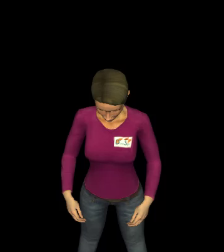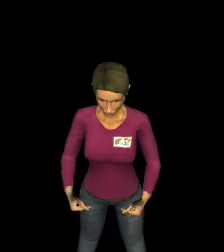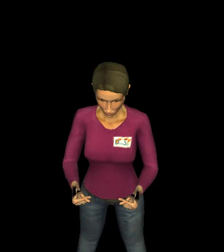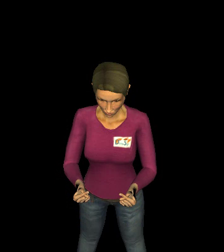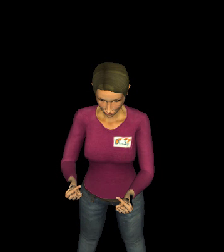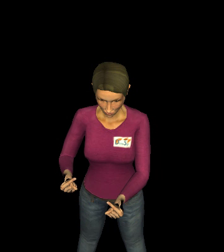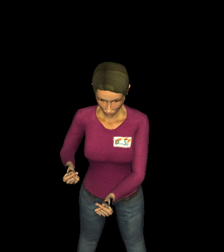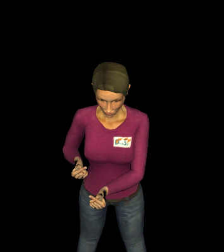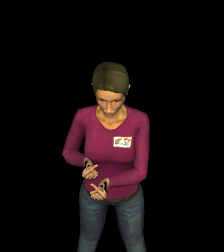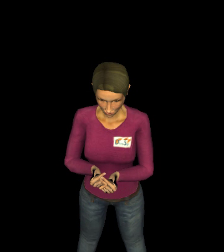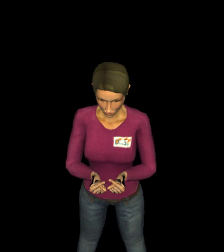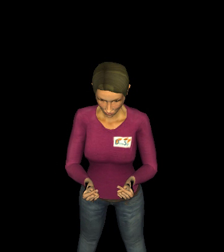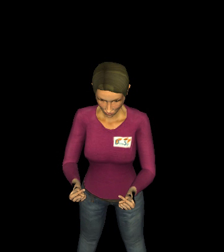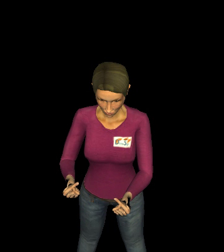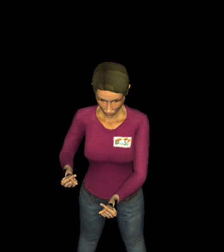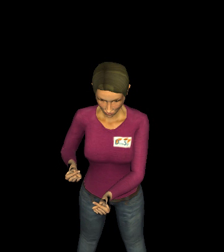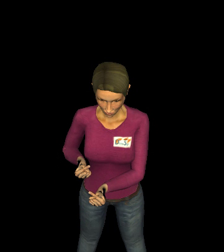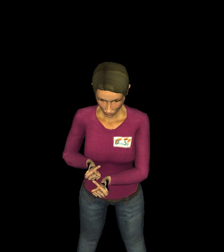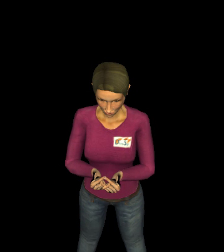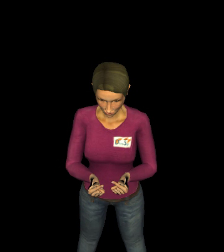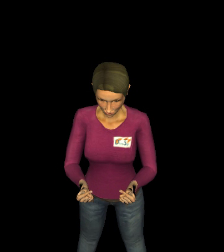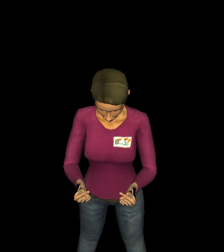اقتصاد